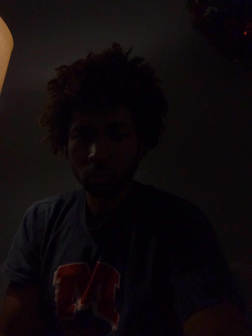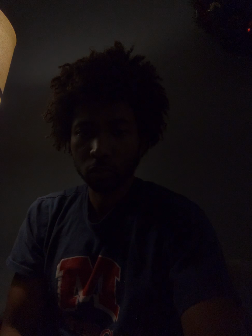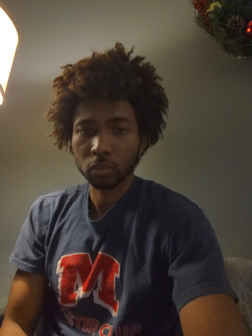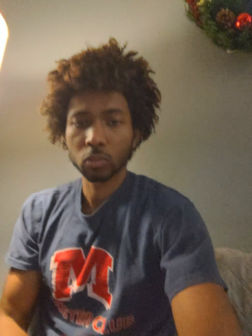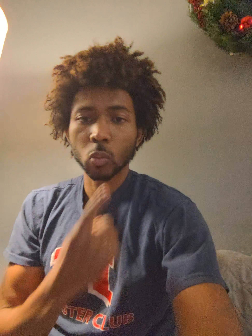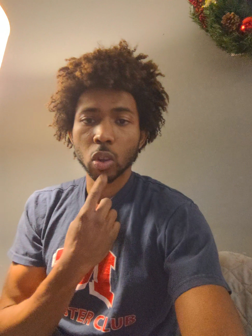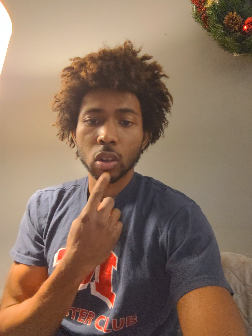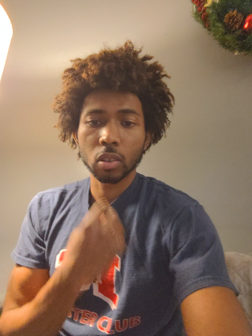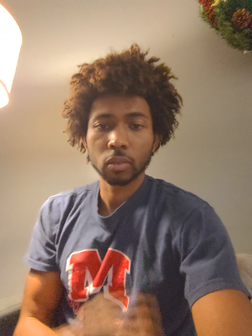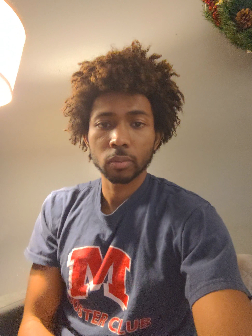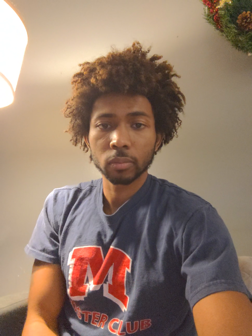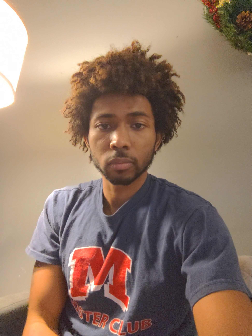red